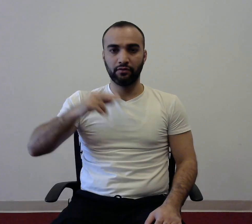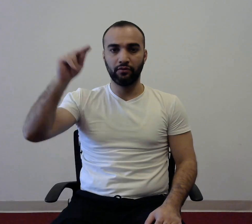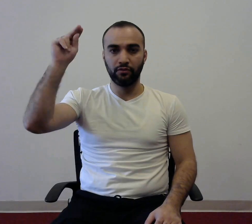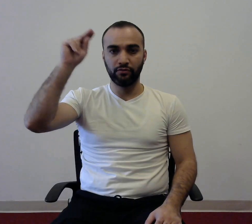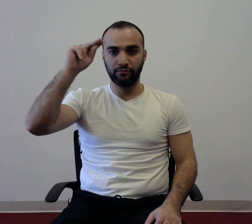təhsil